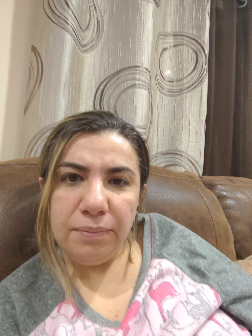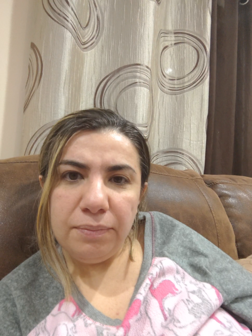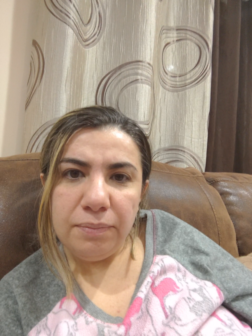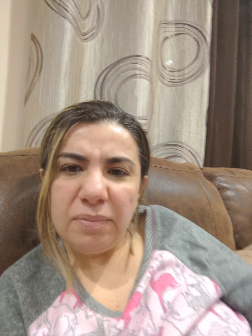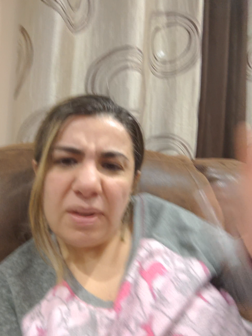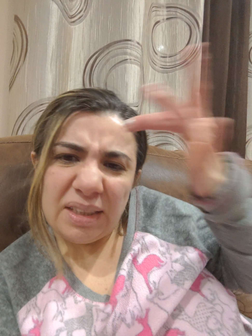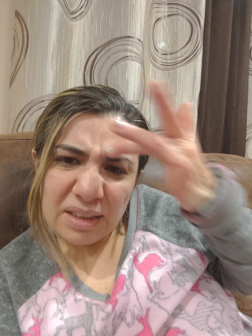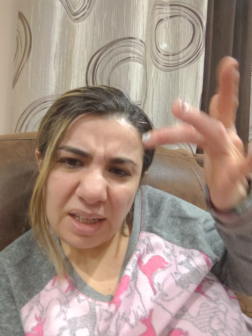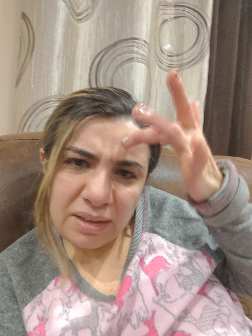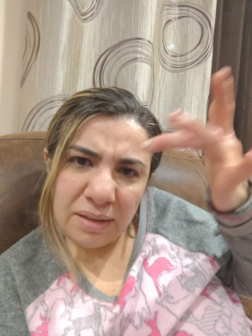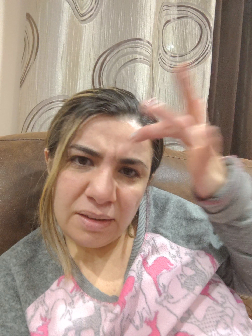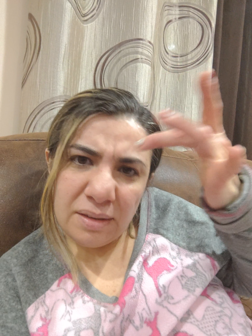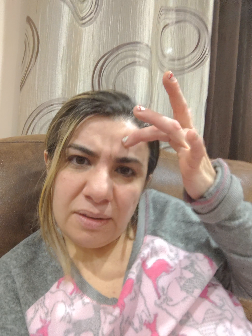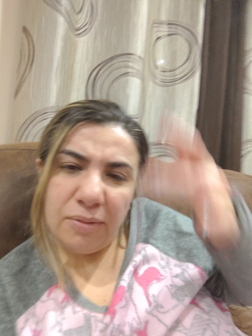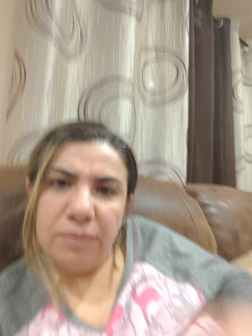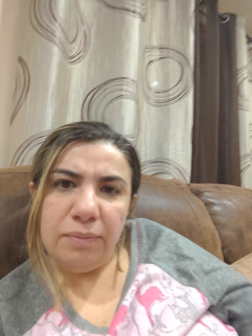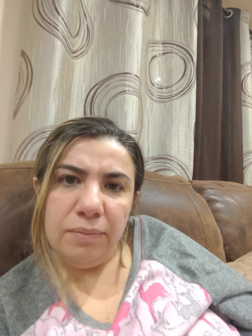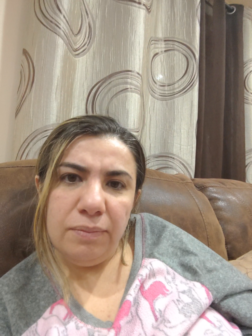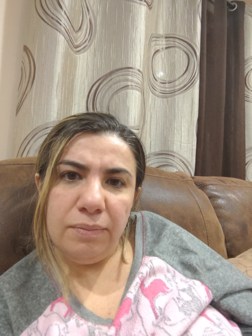sick